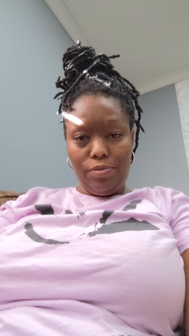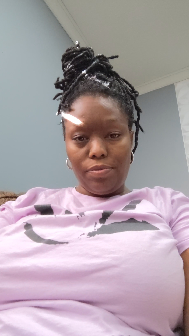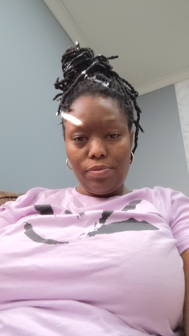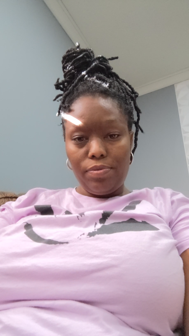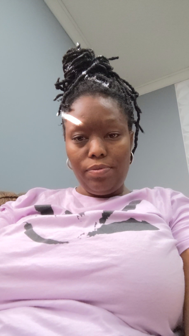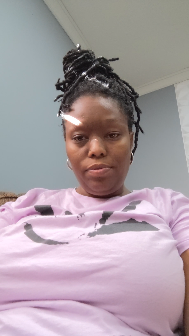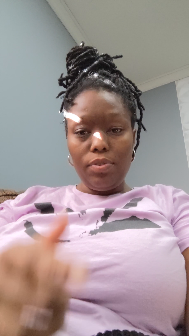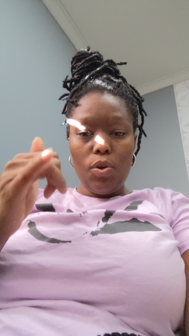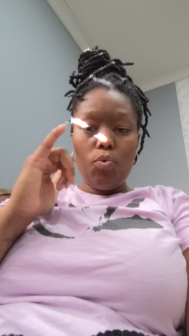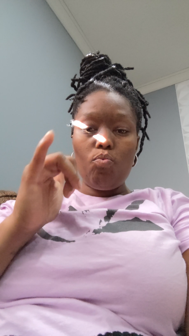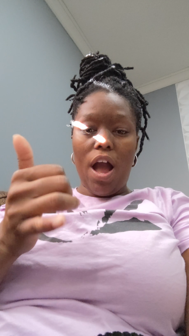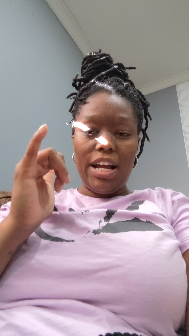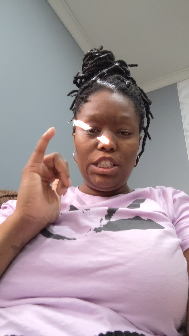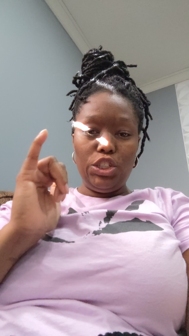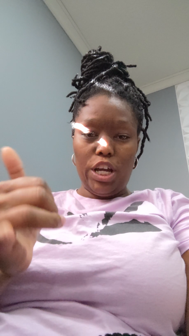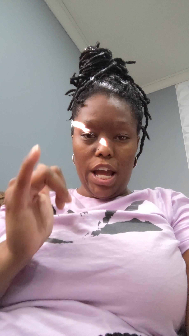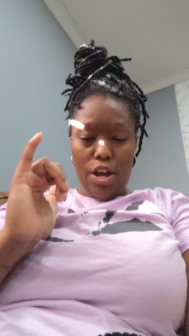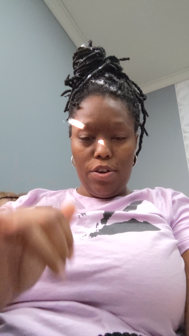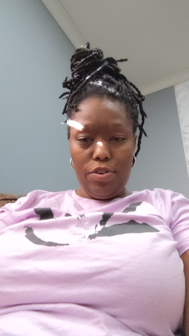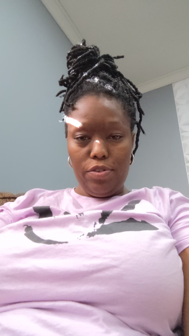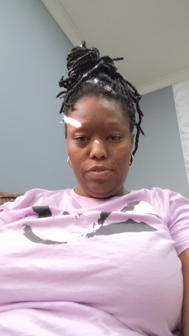rocking chair